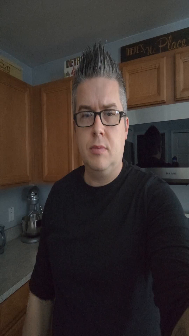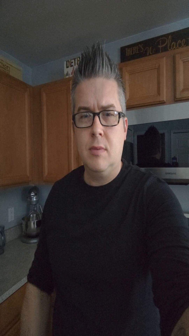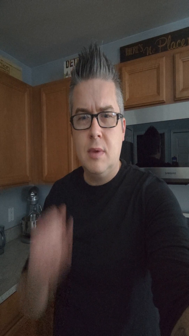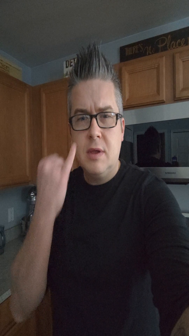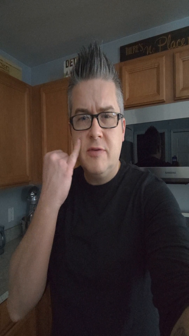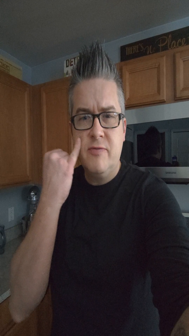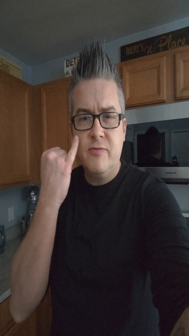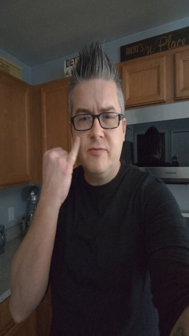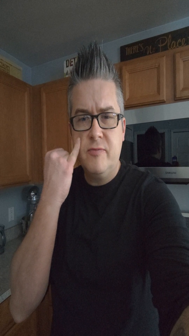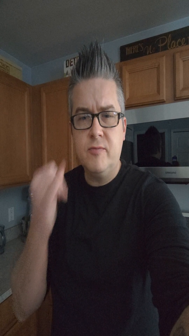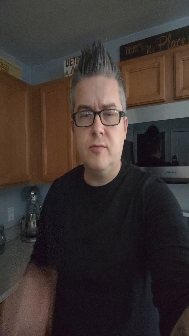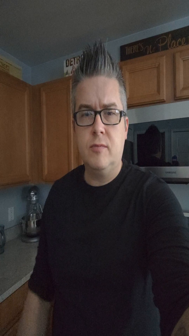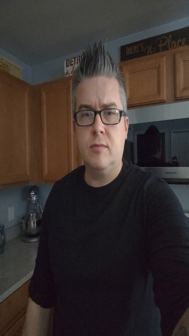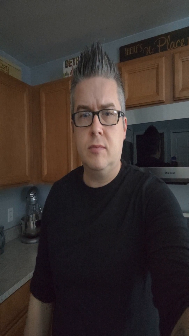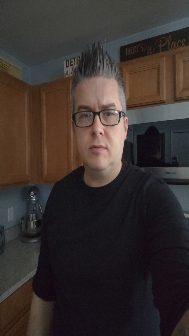if